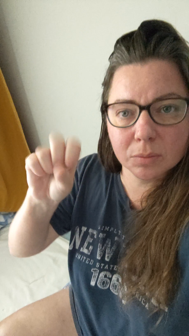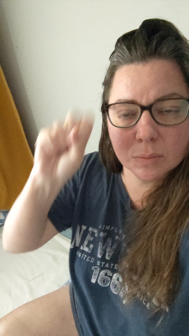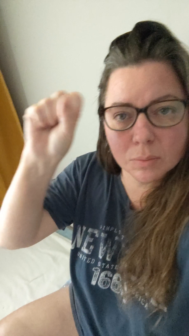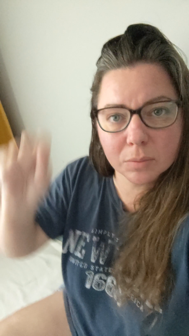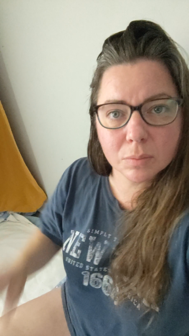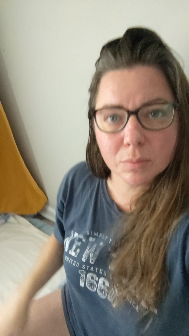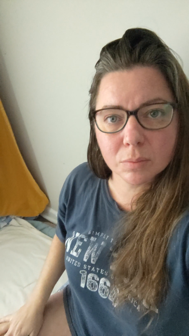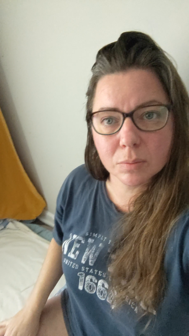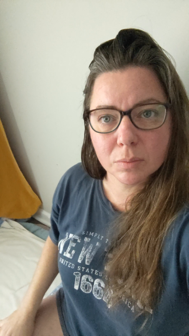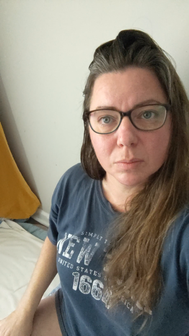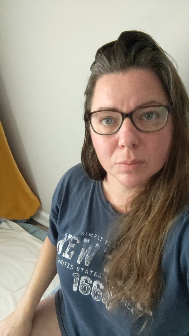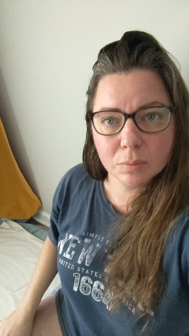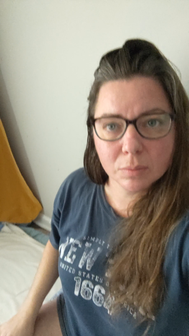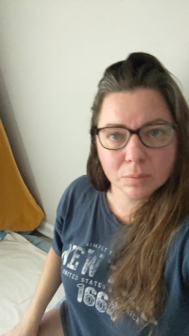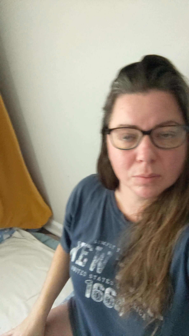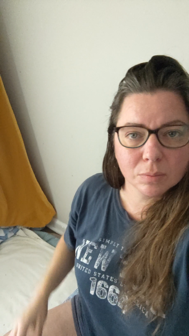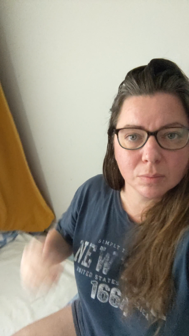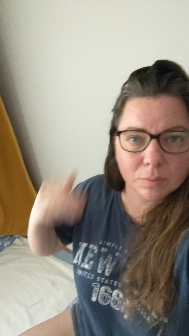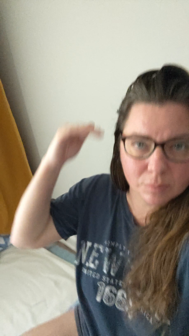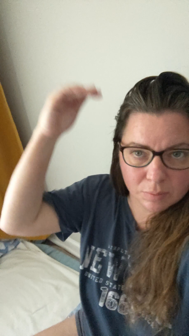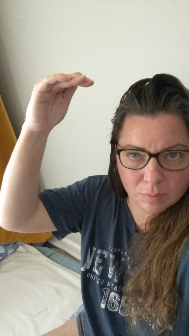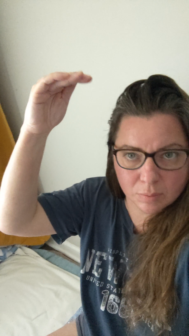big